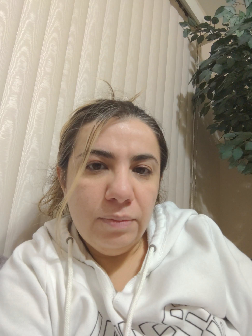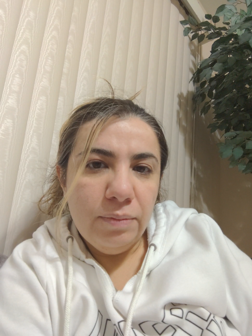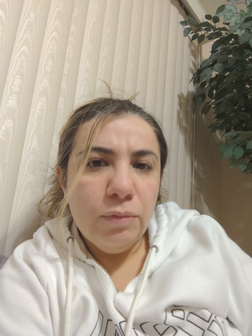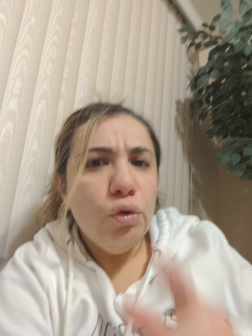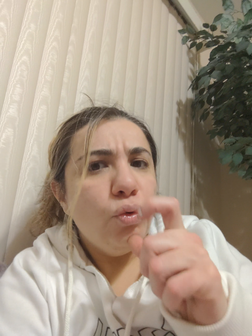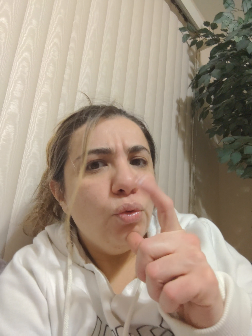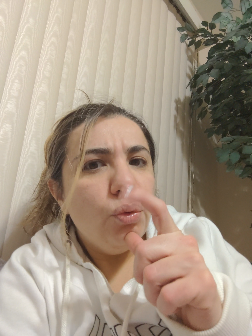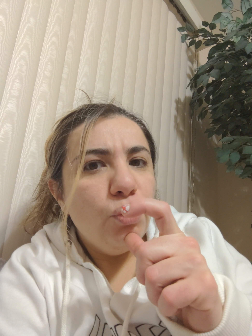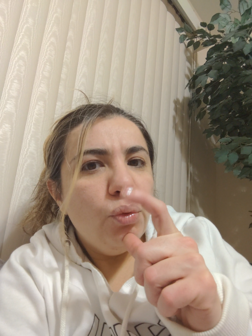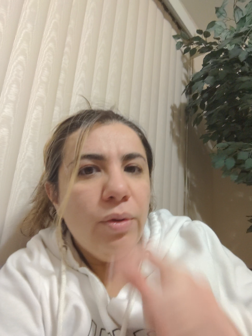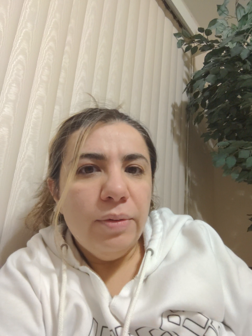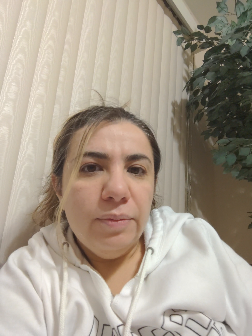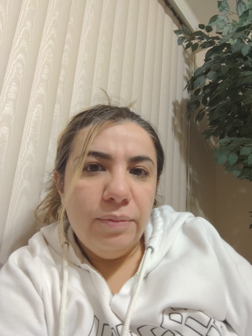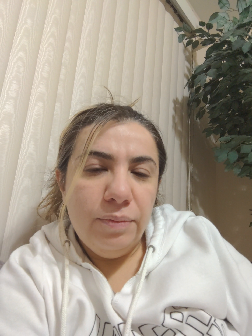who